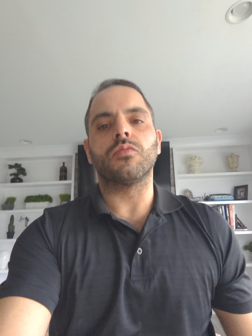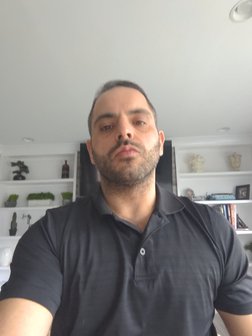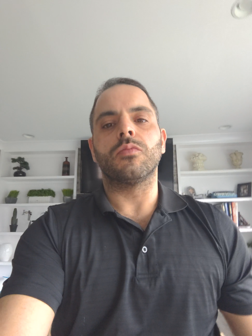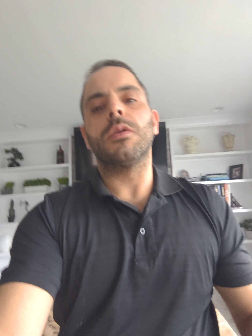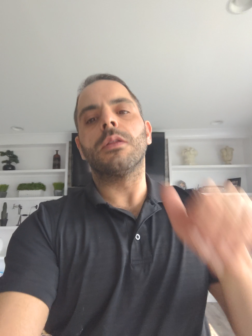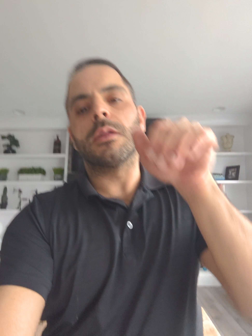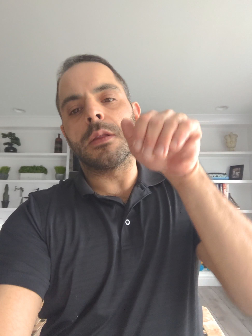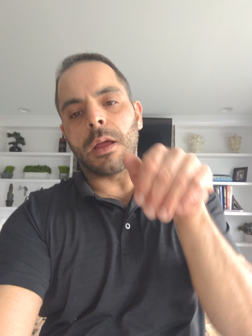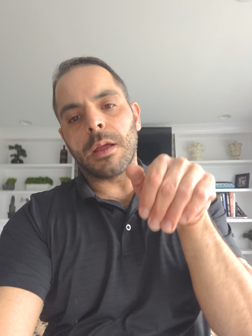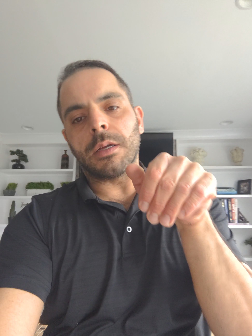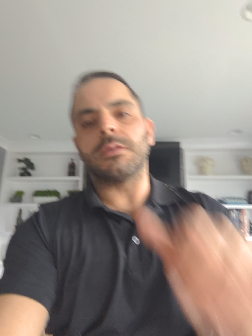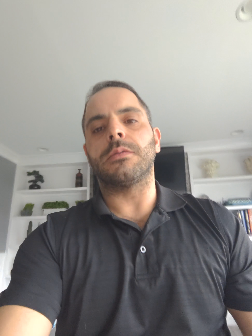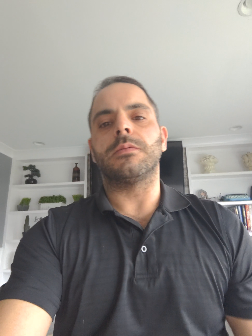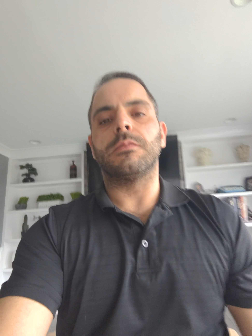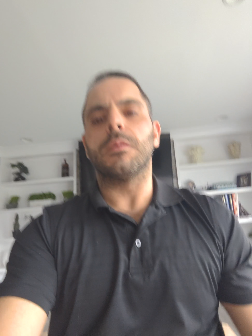night